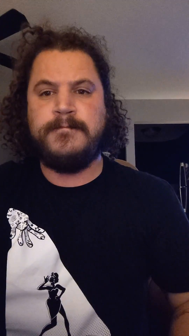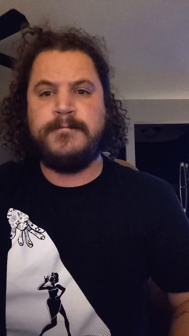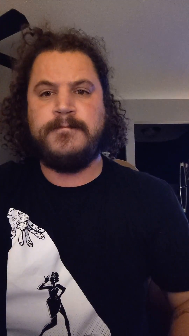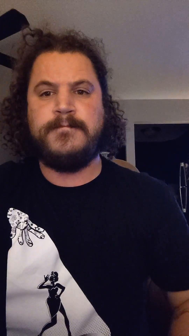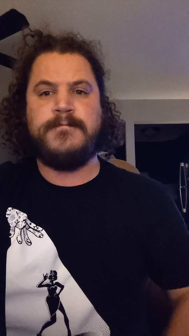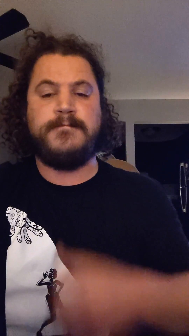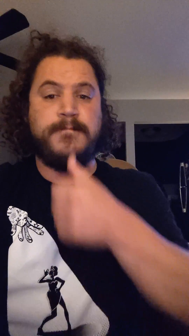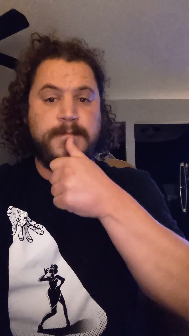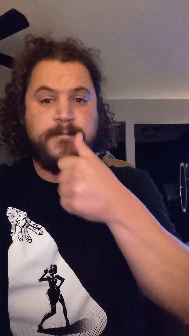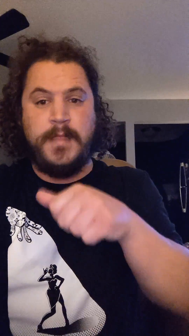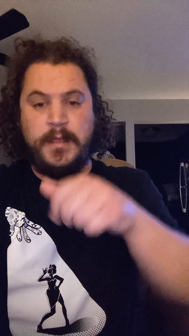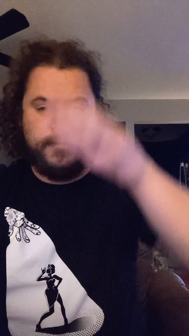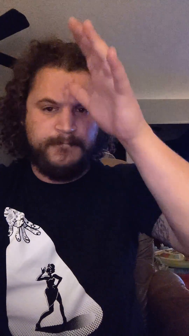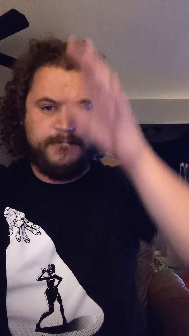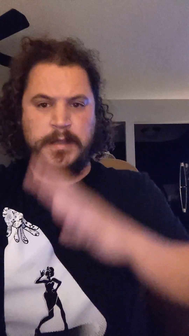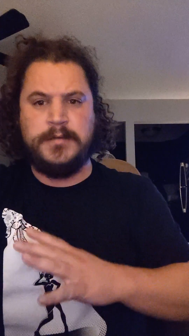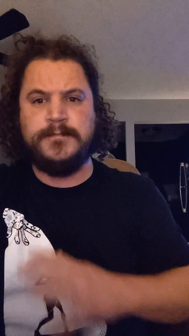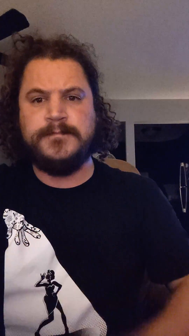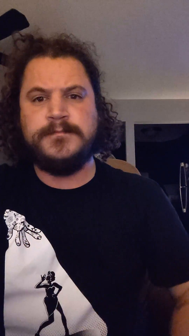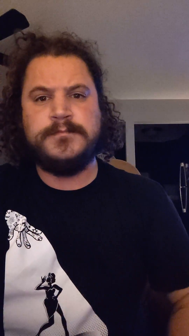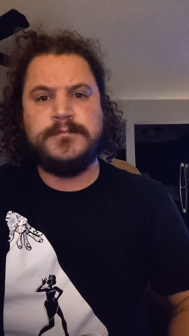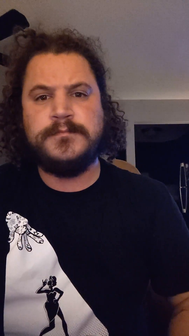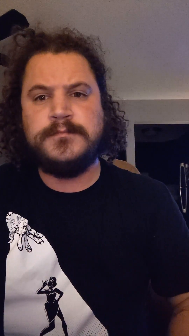mailman